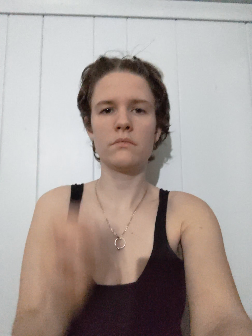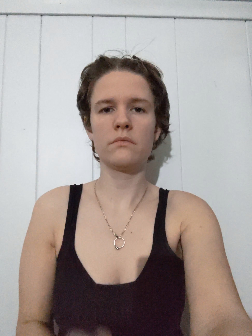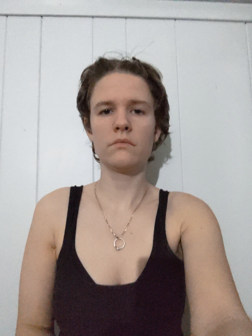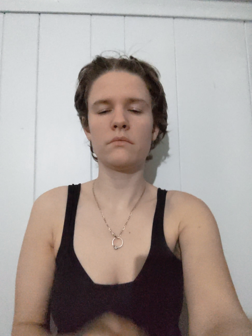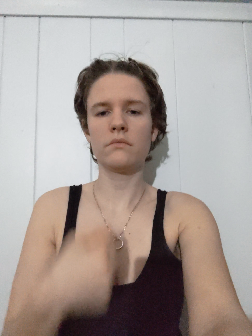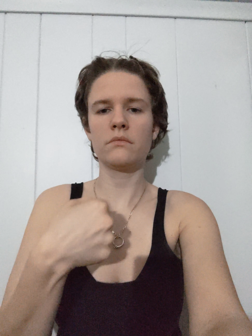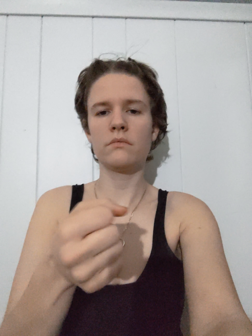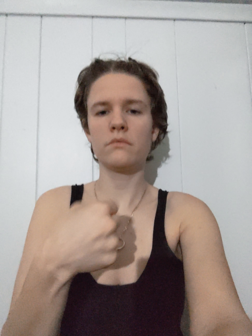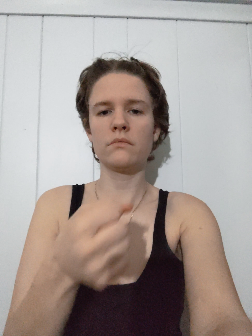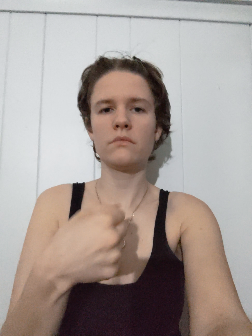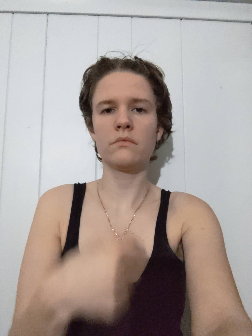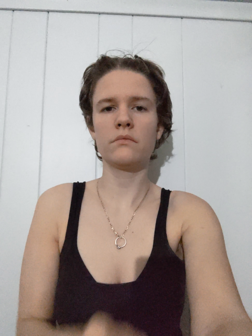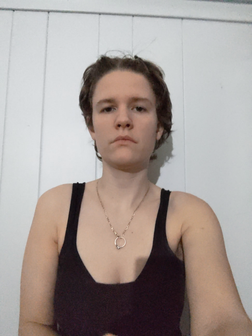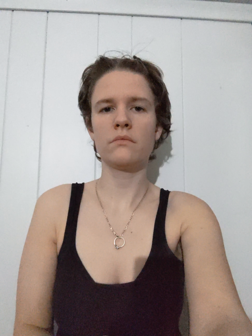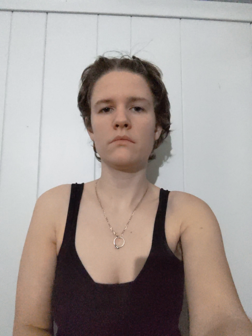make